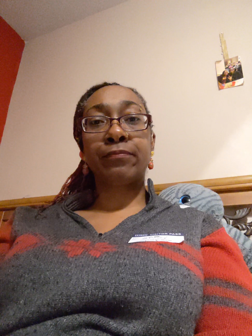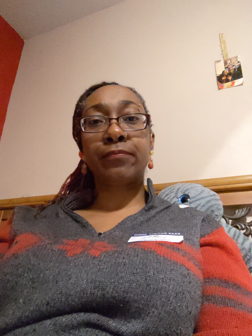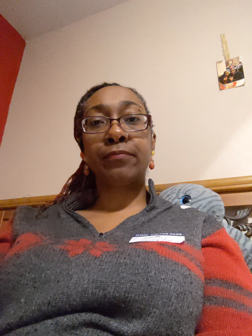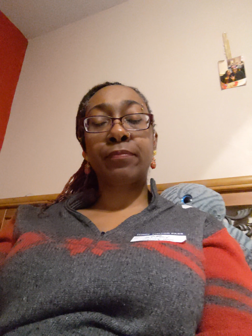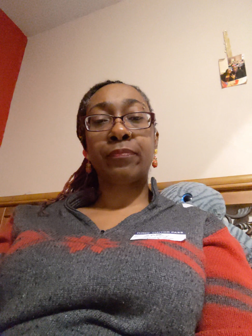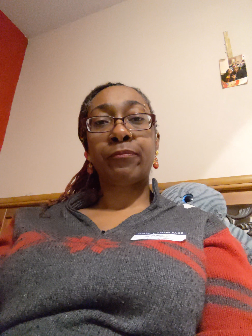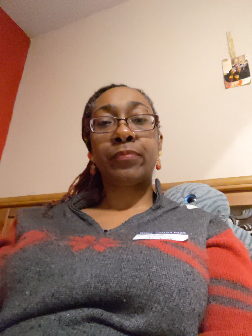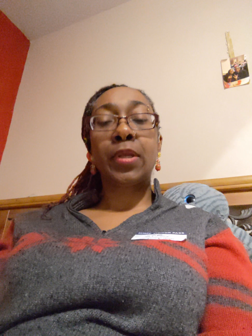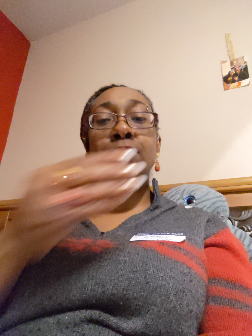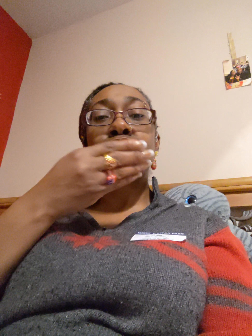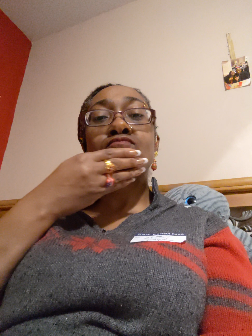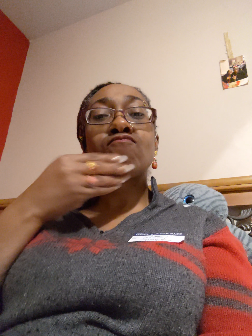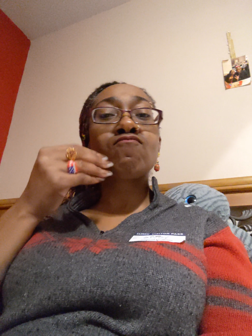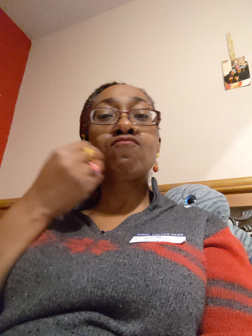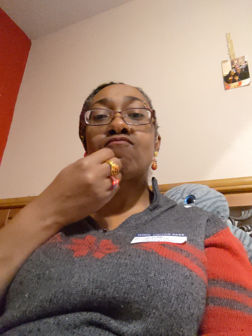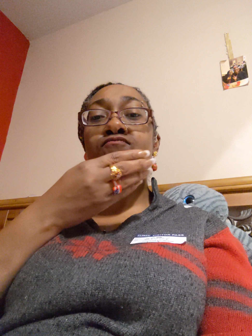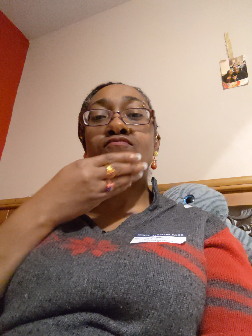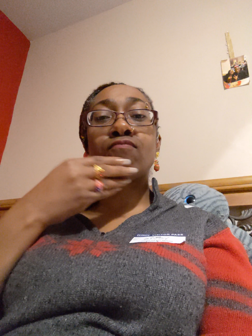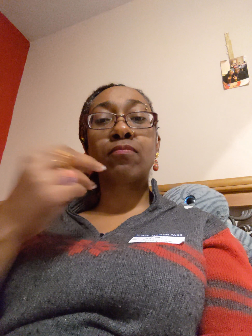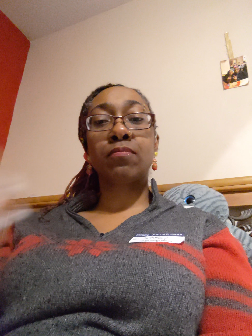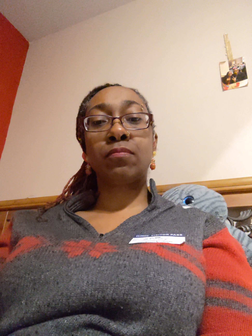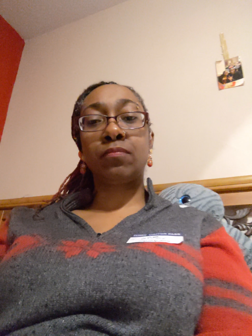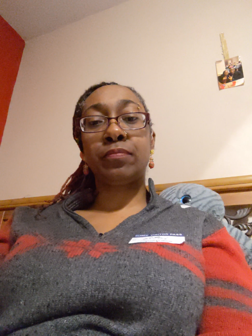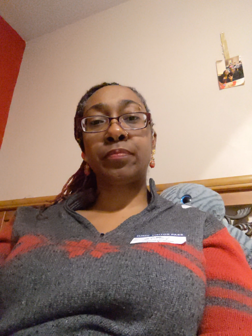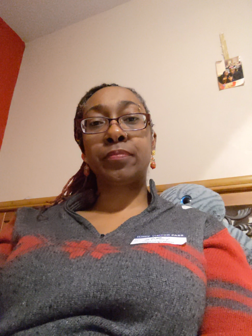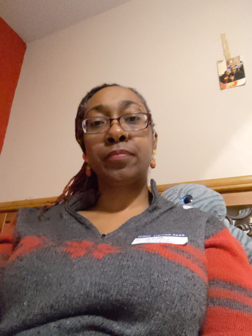napkin